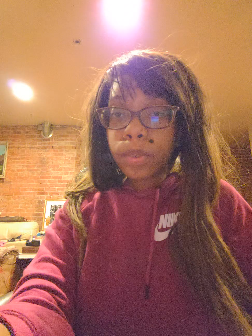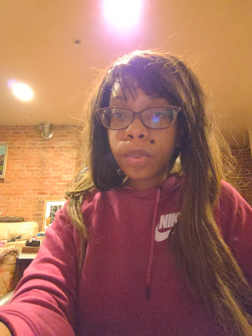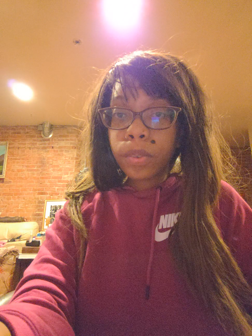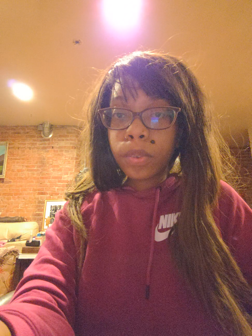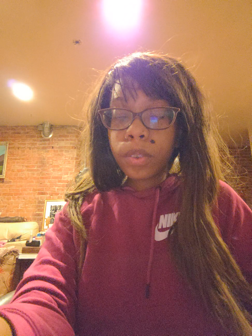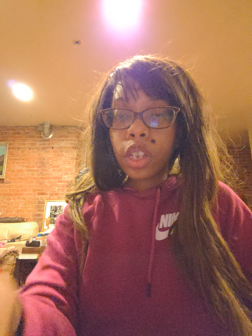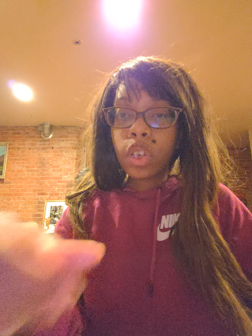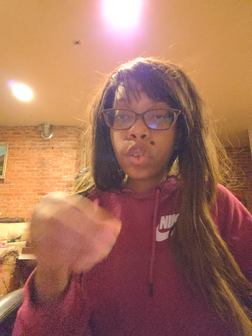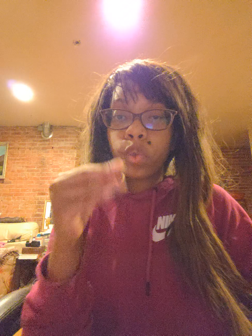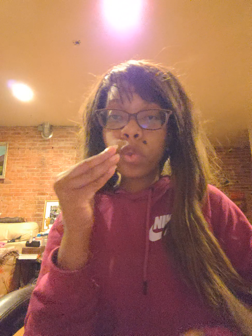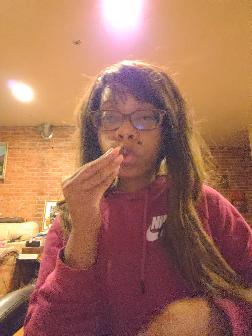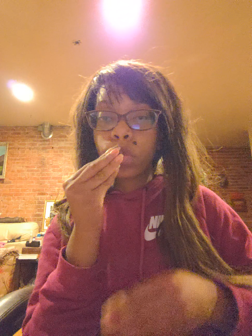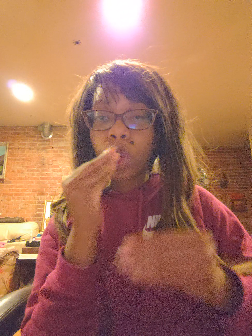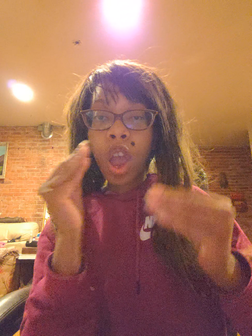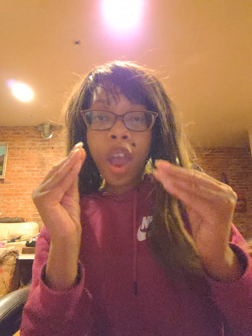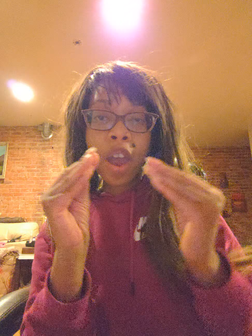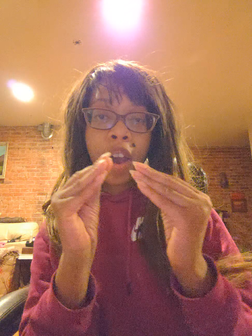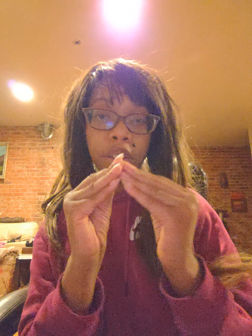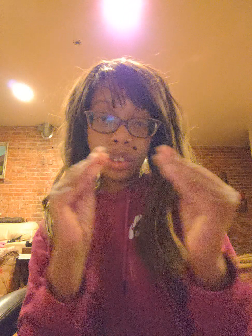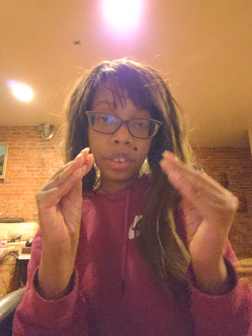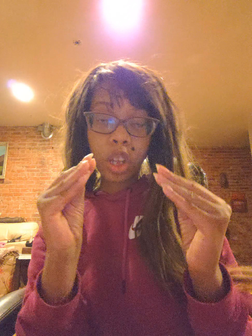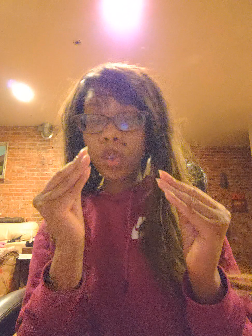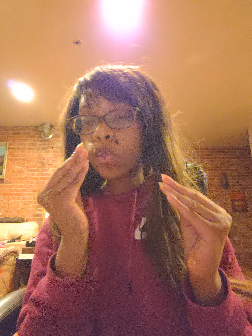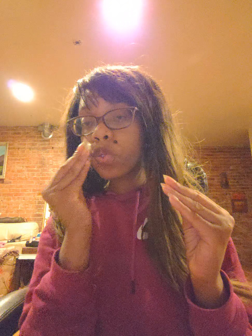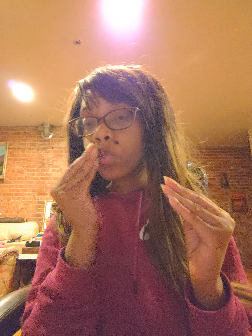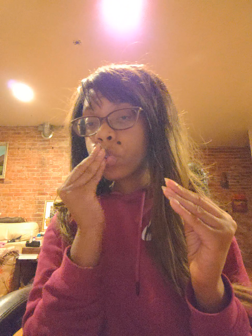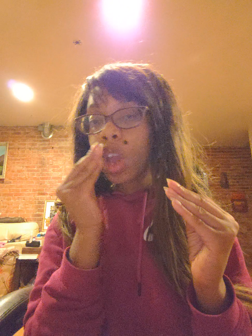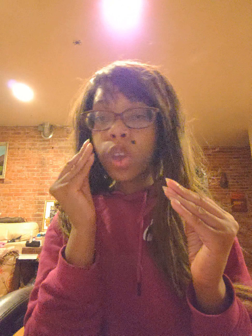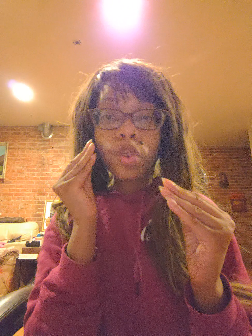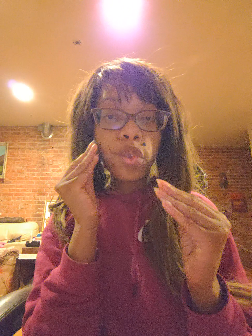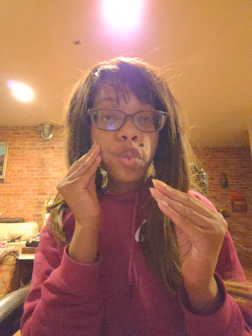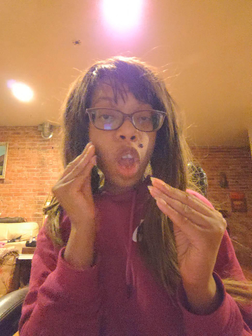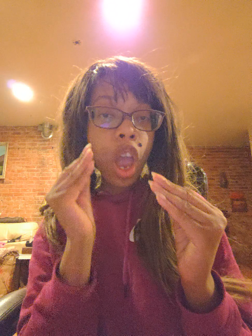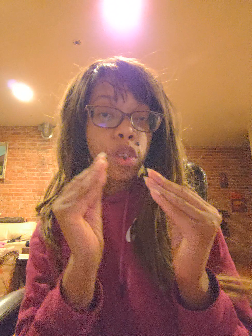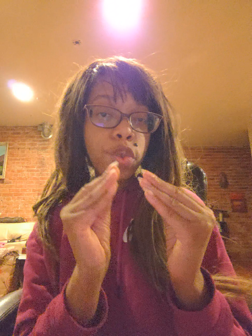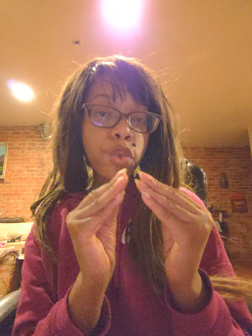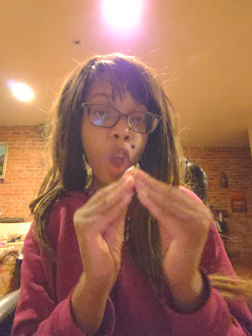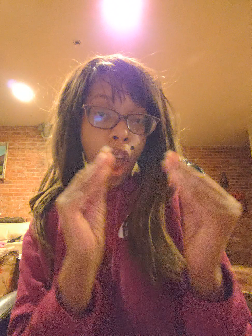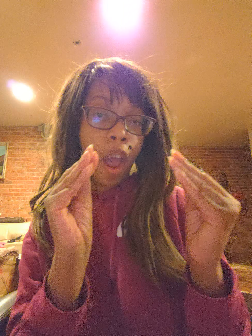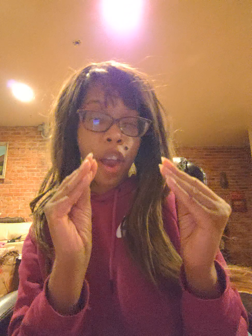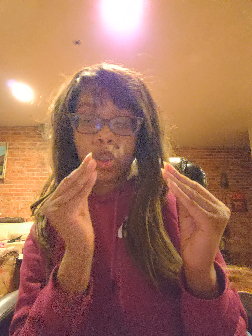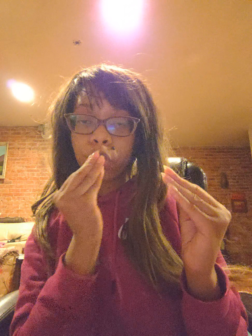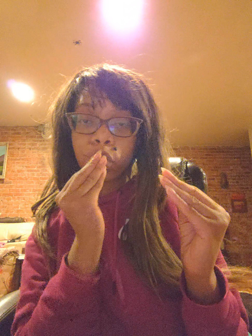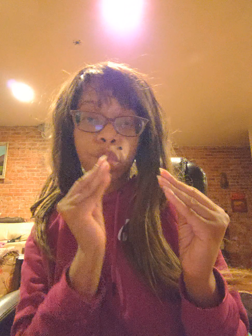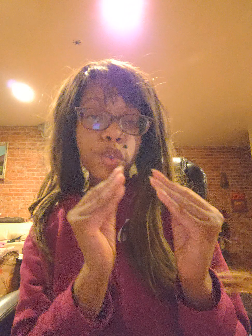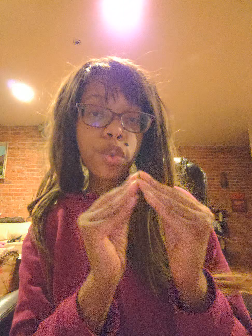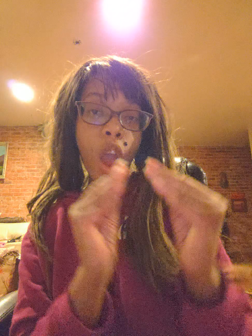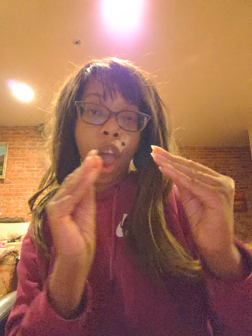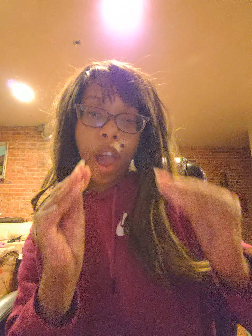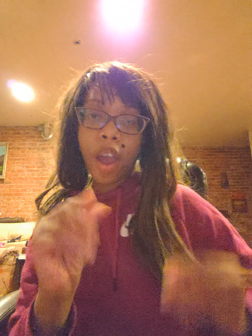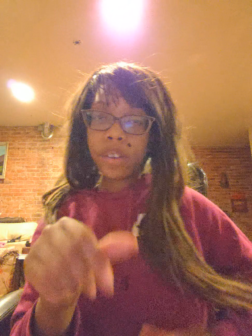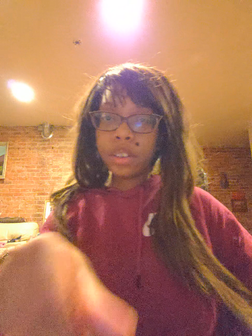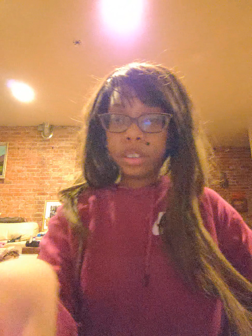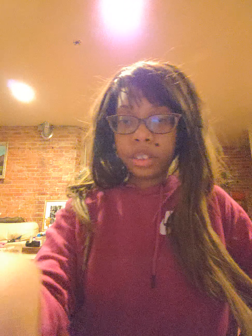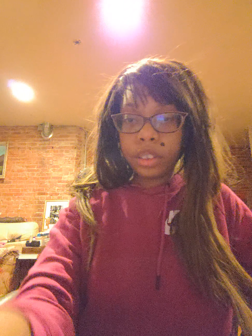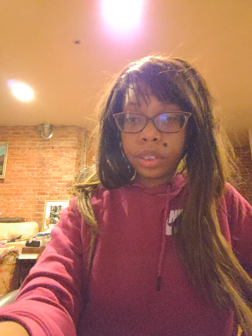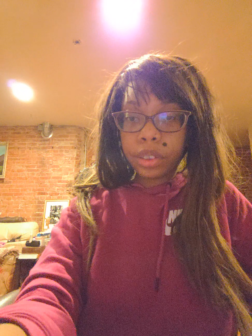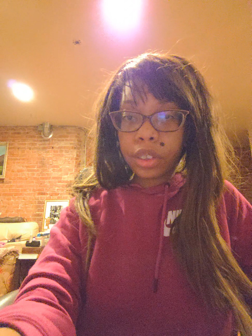kiss